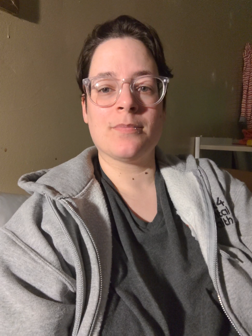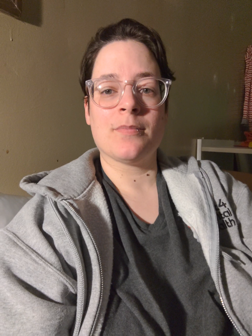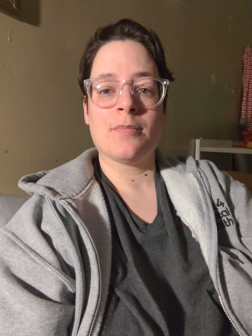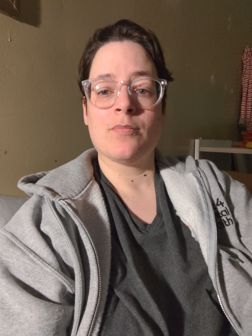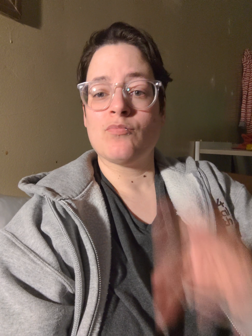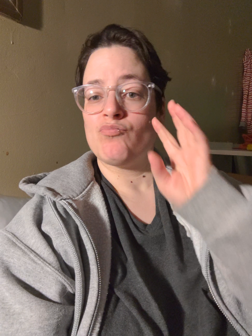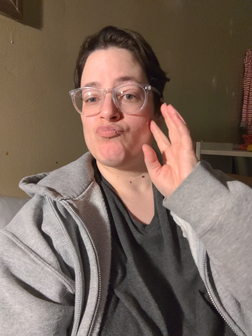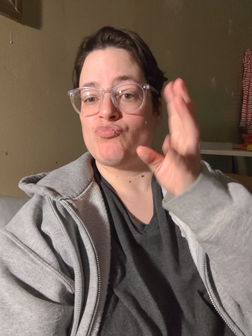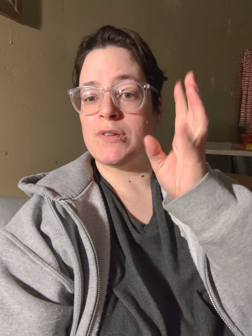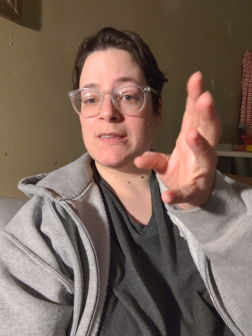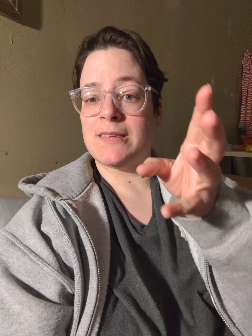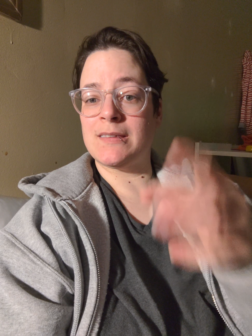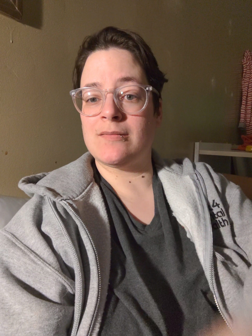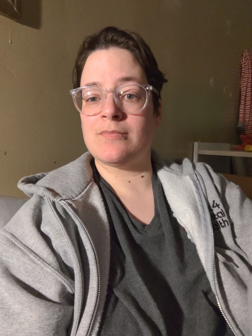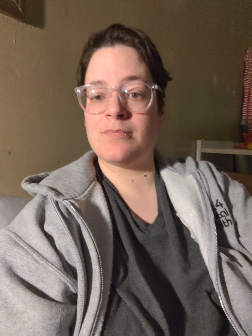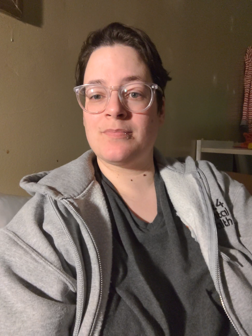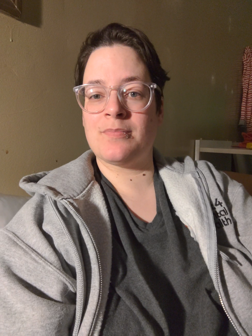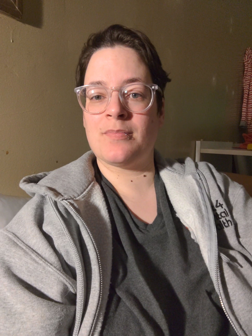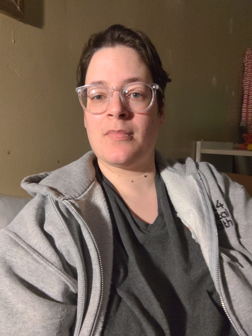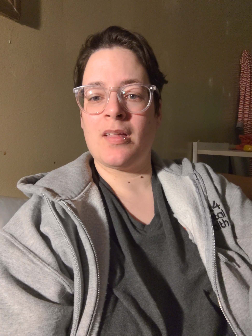pretend